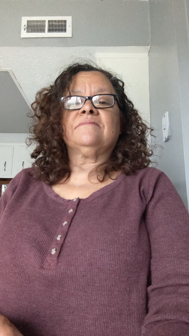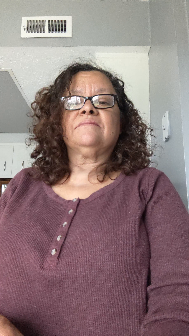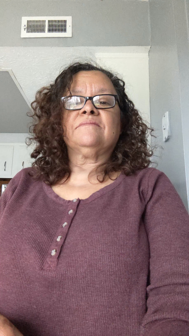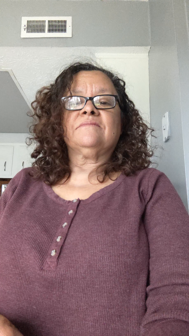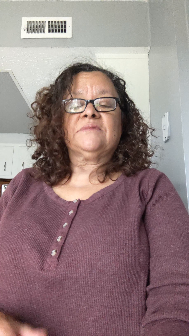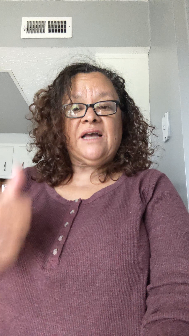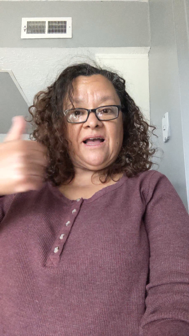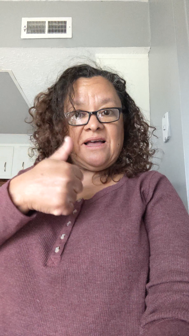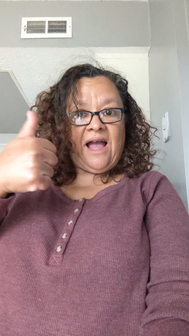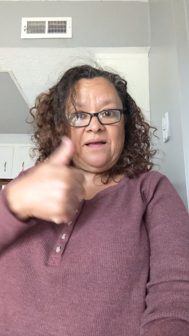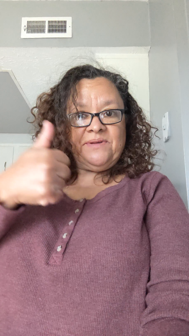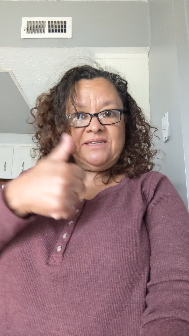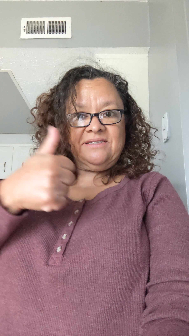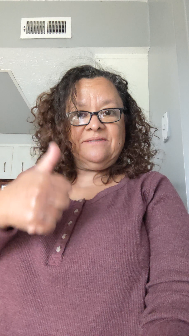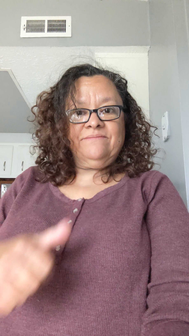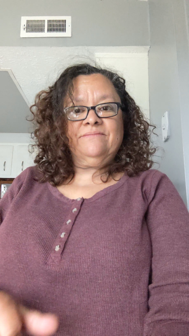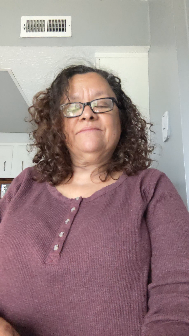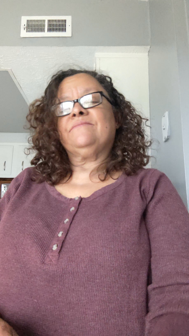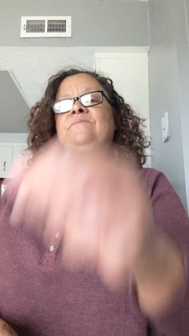game